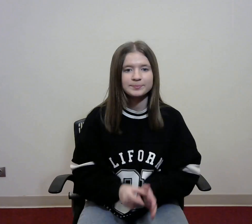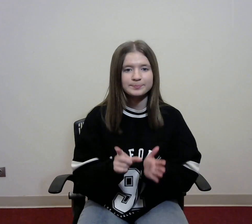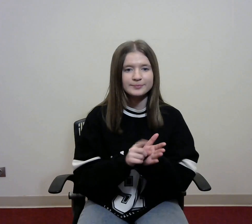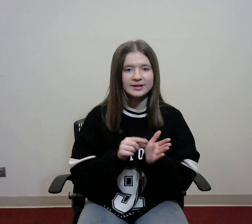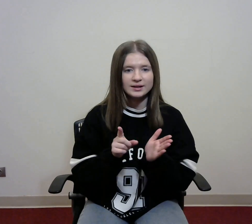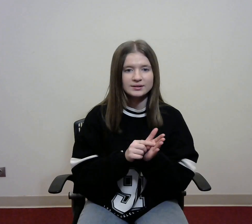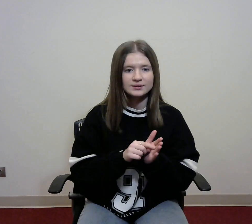pensiya